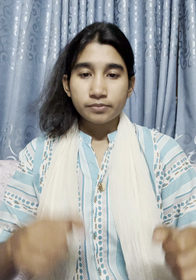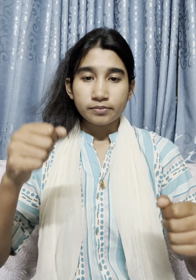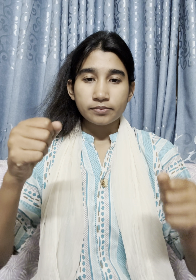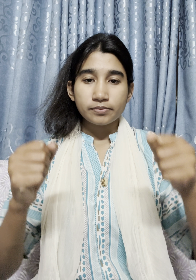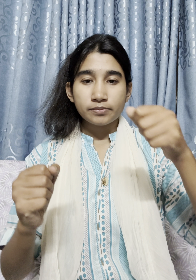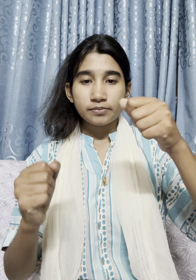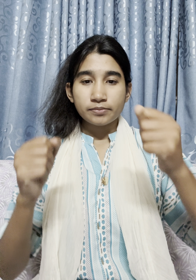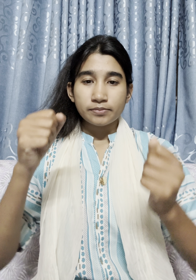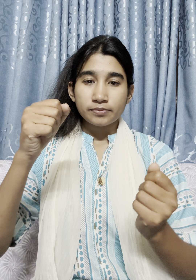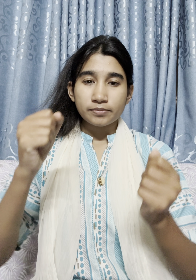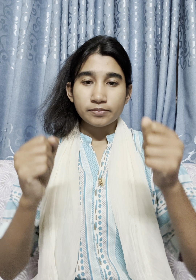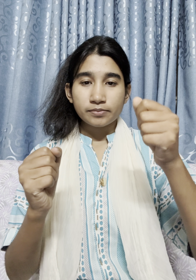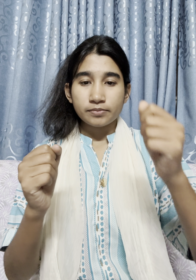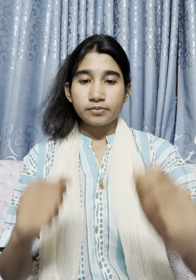গাড়ি